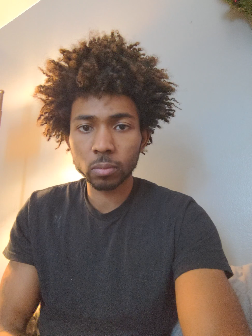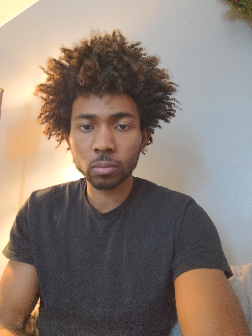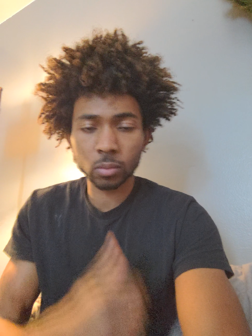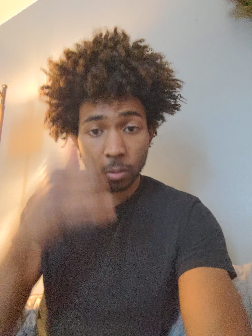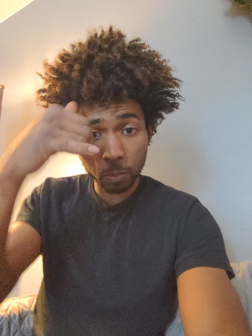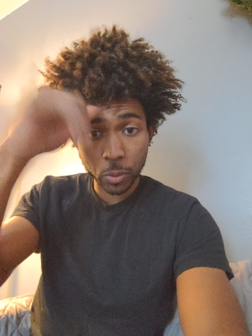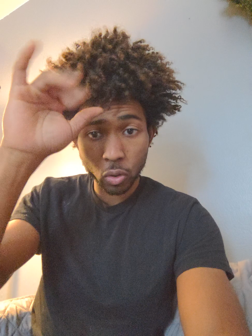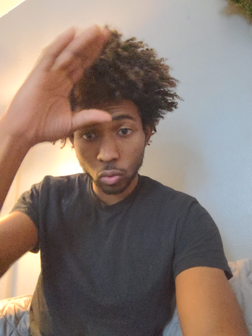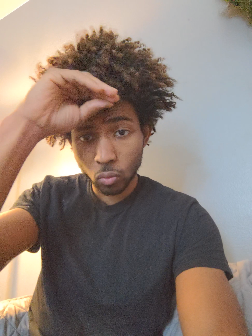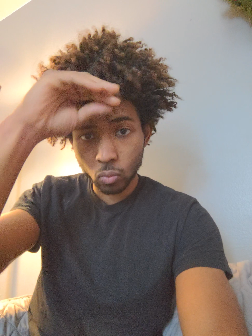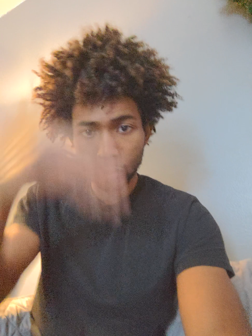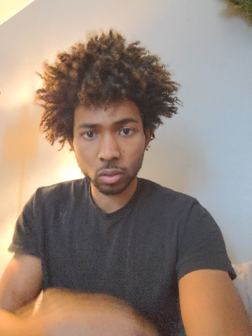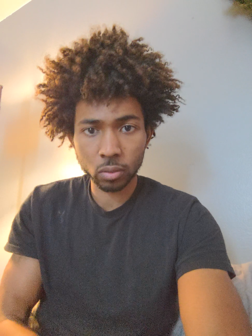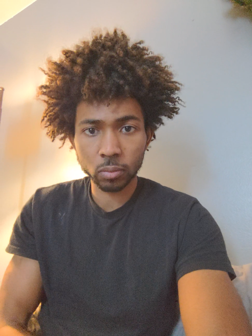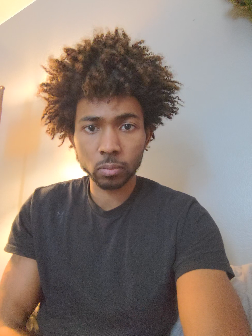cowboy